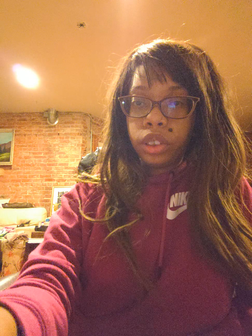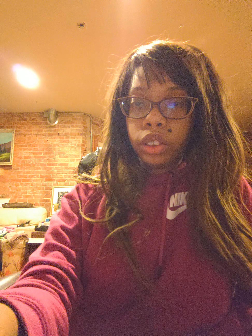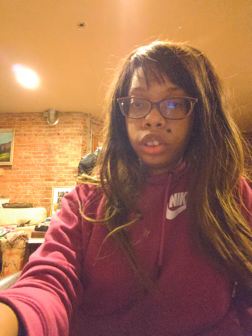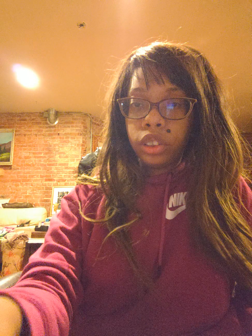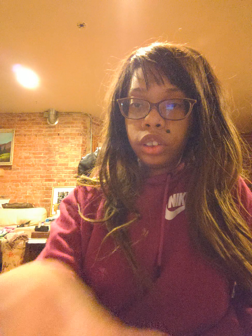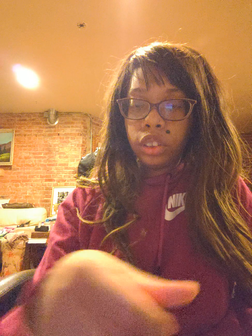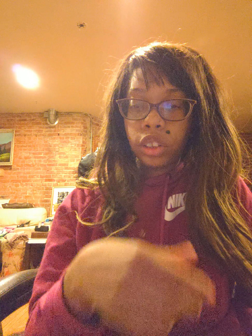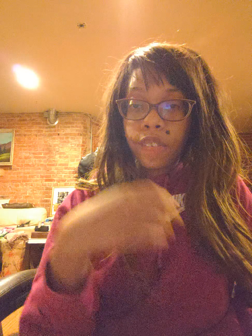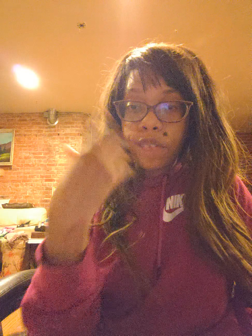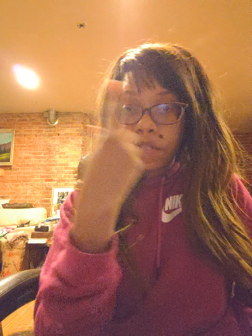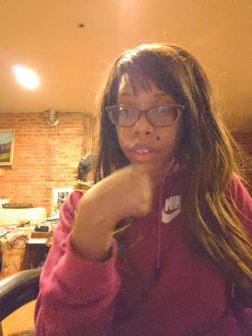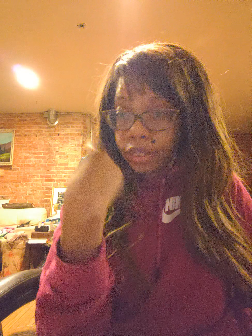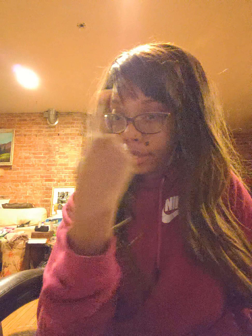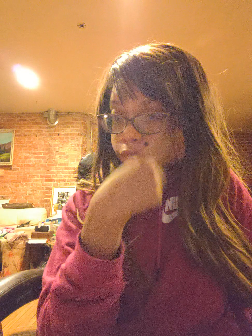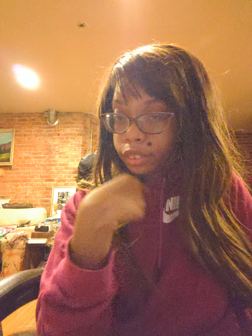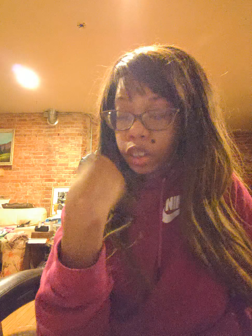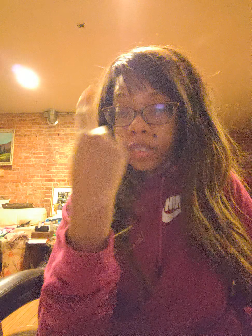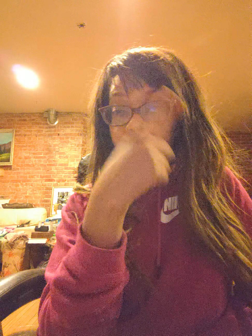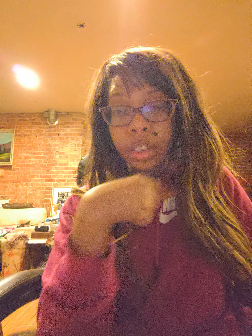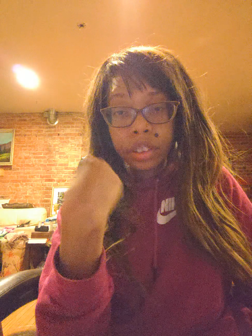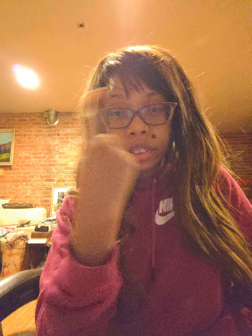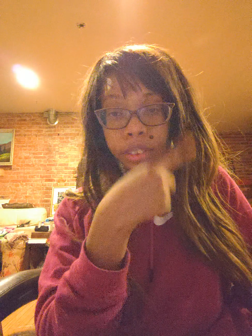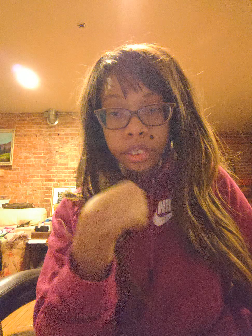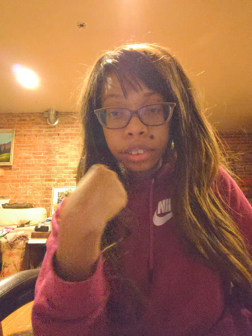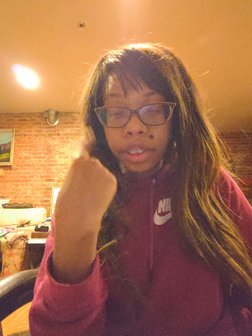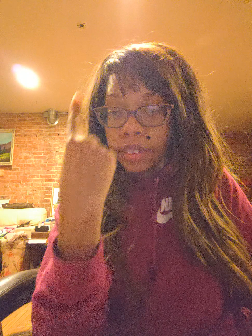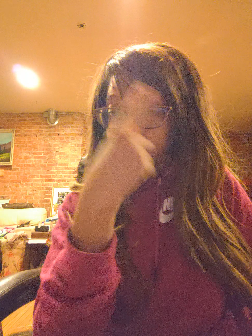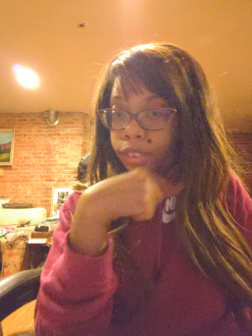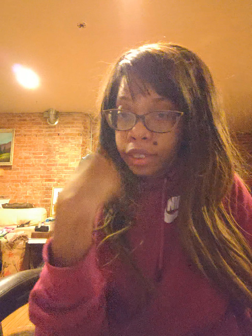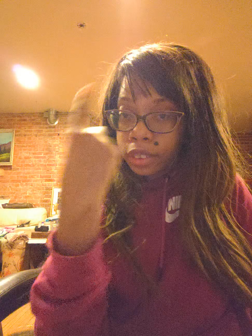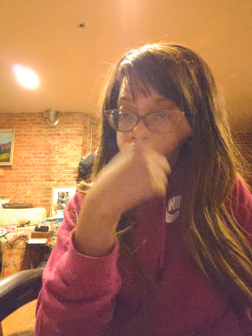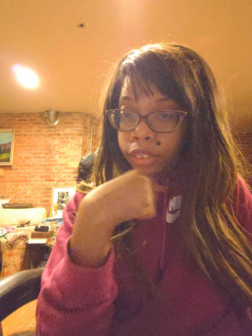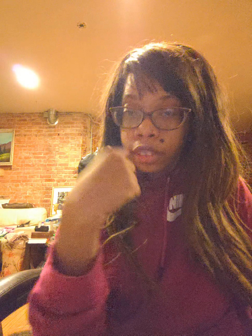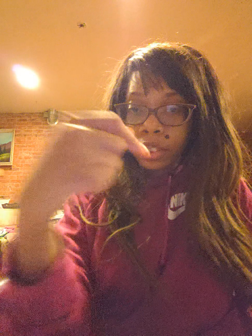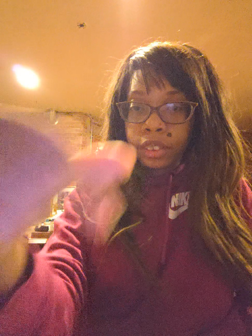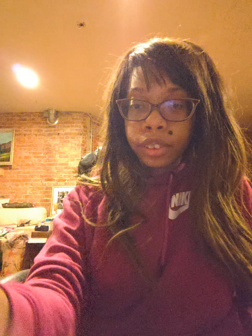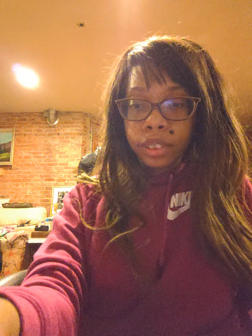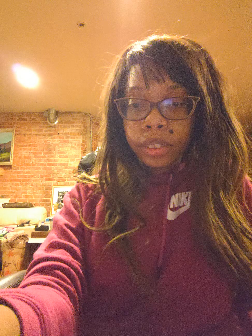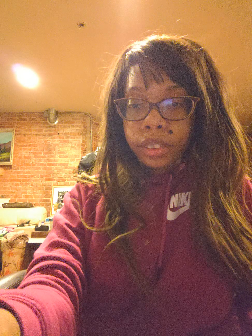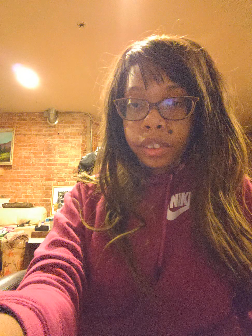face